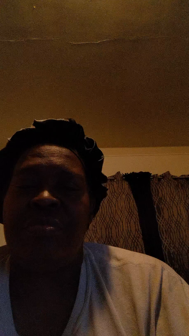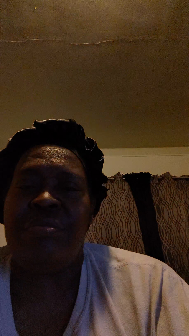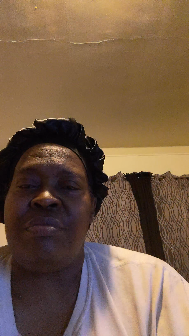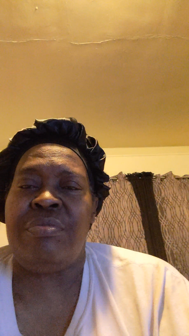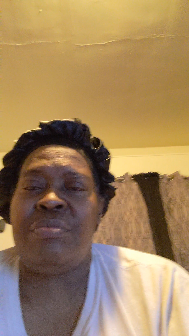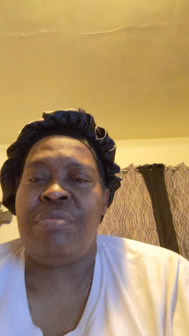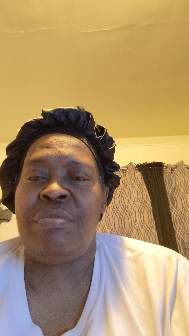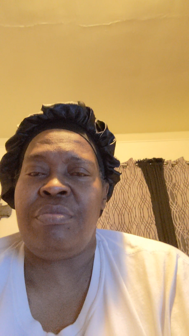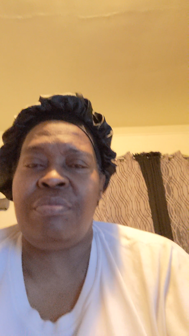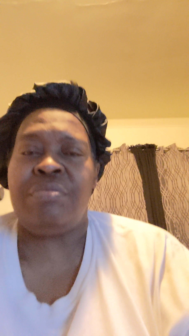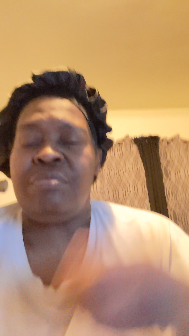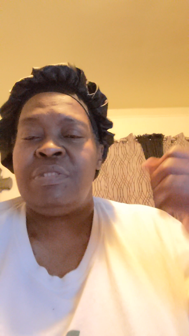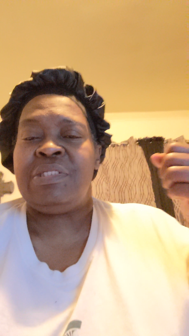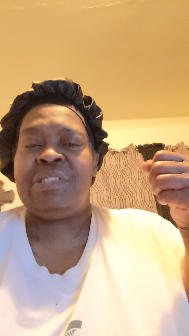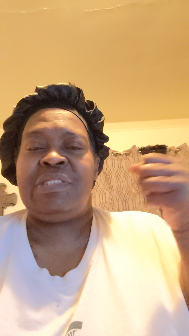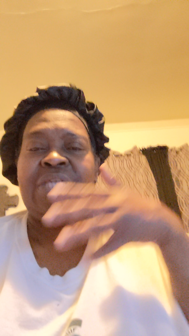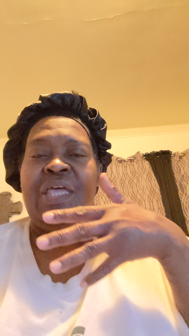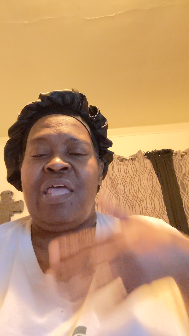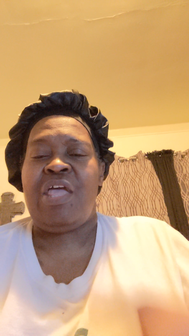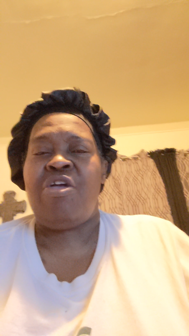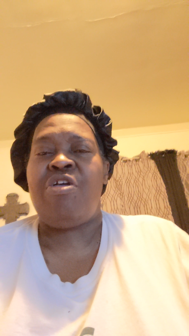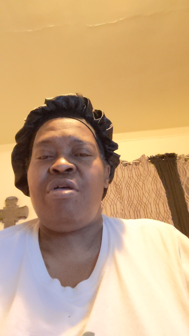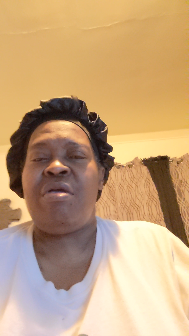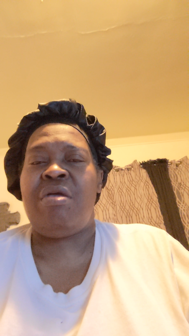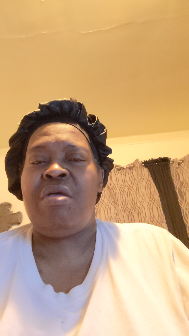scared